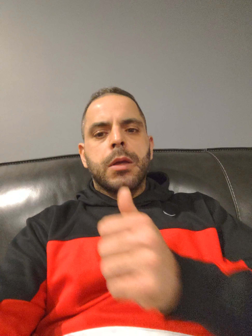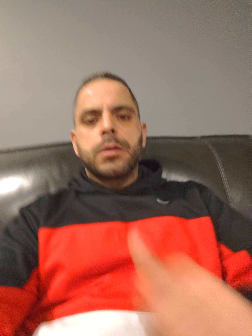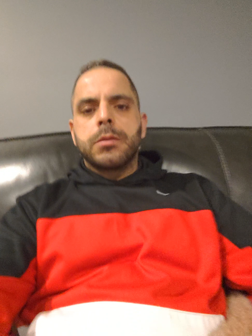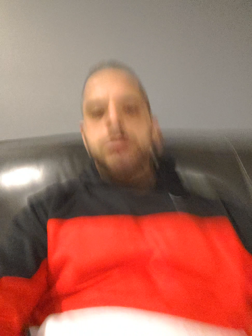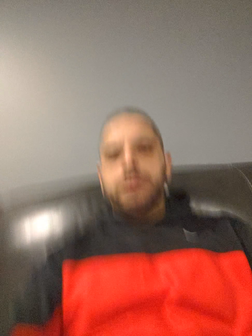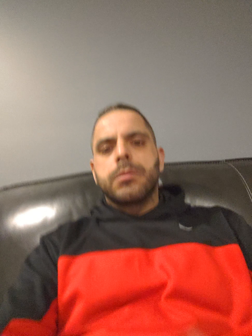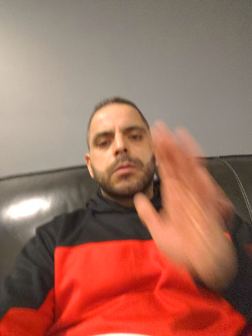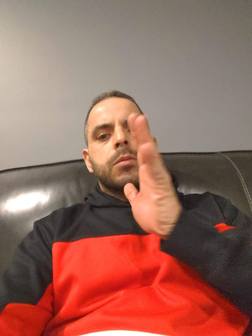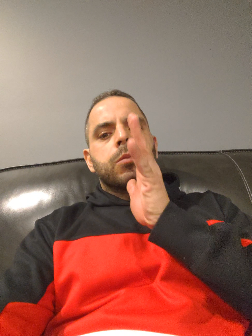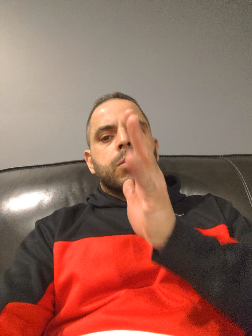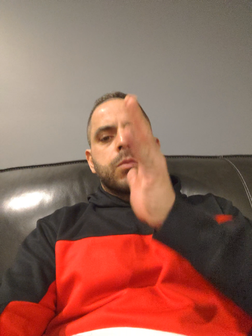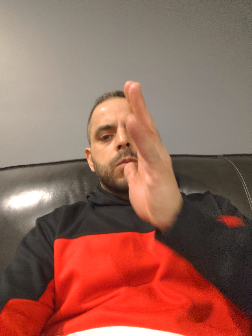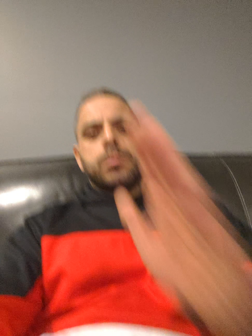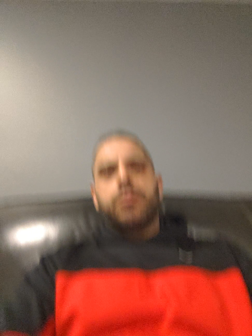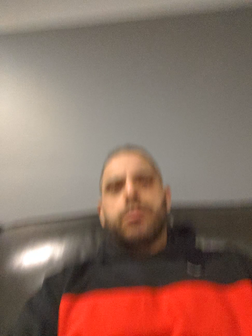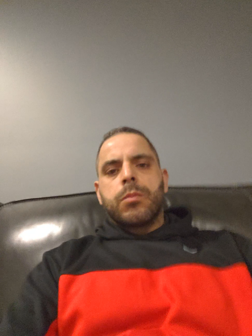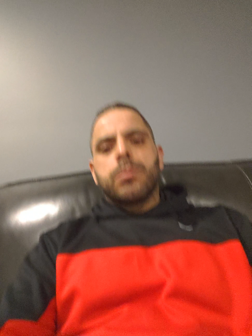grandma